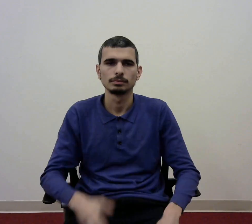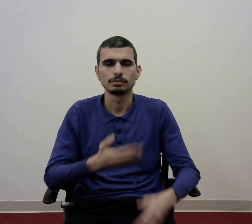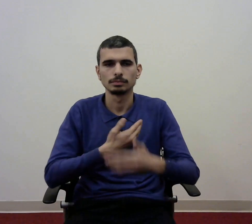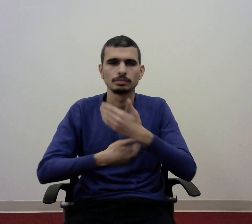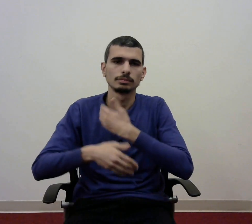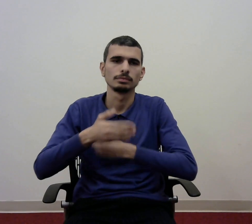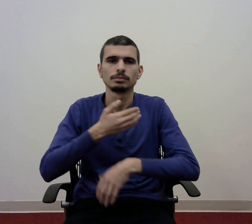əlil